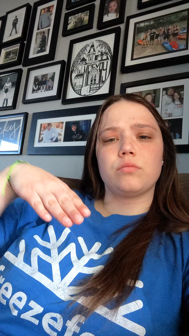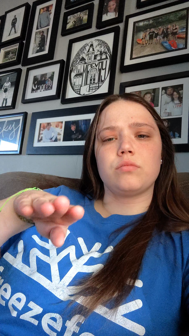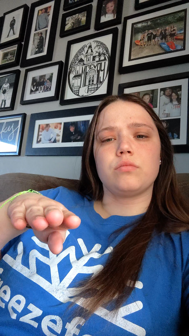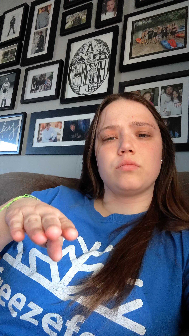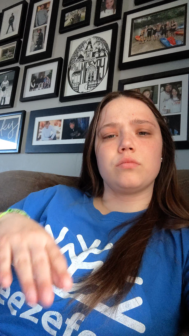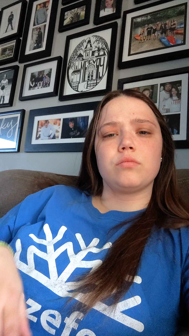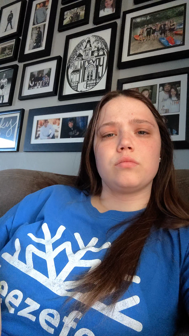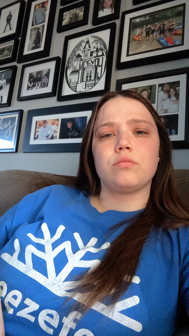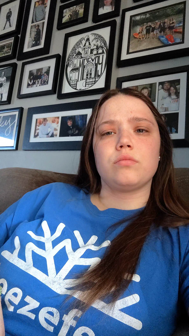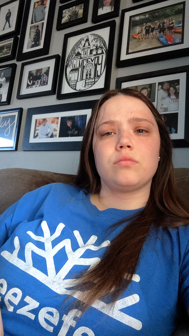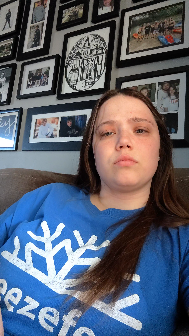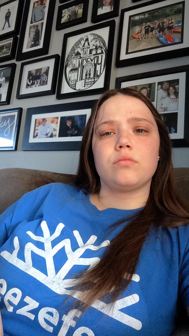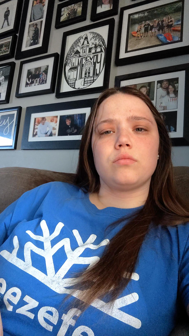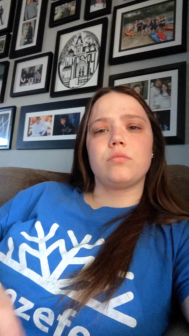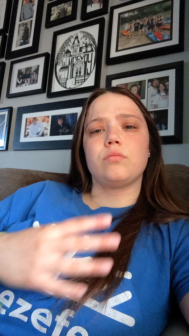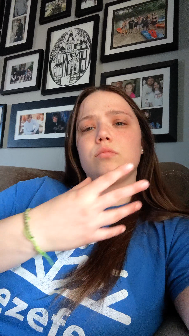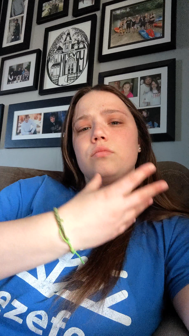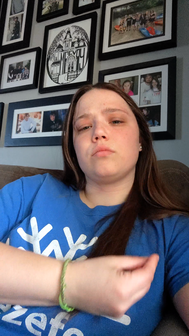poor